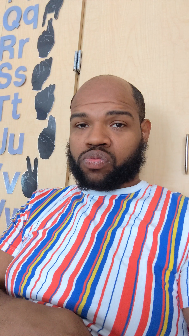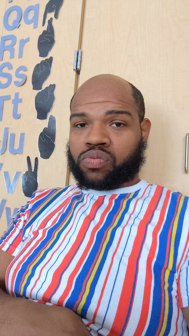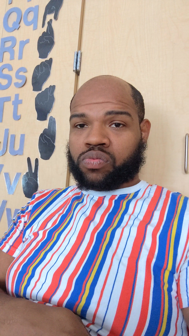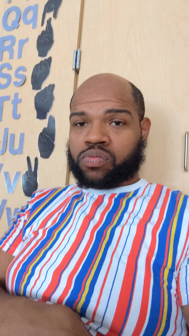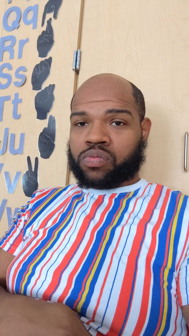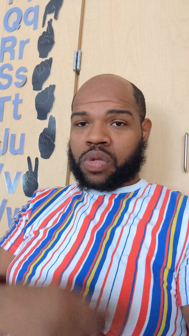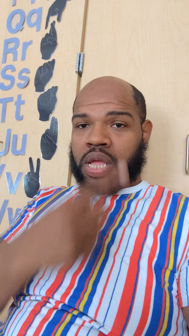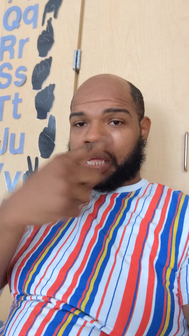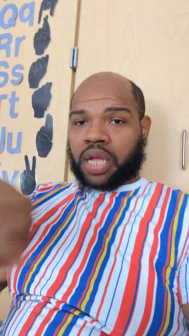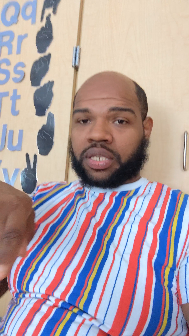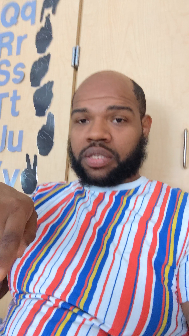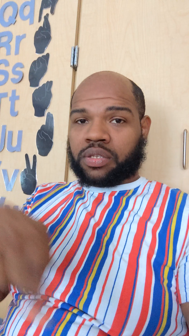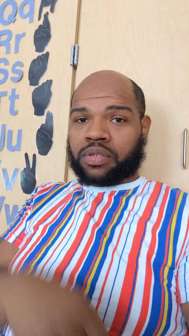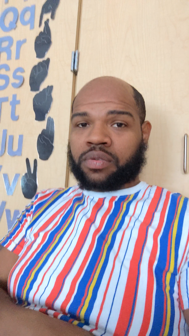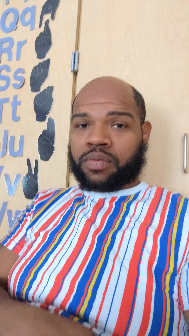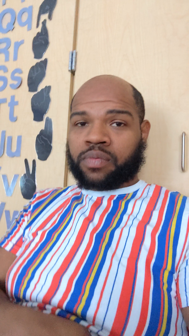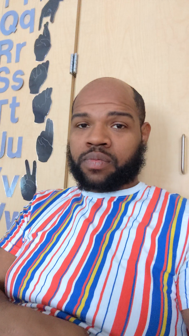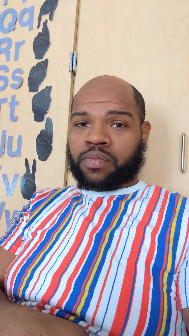cut